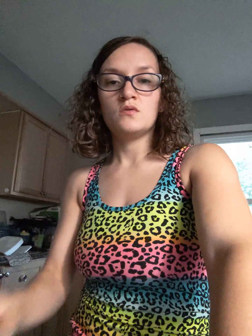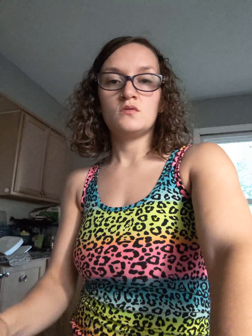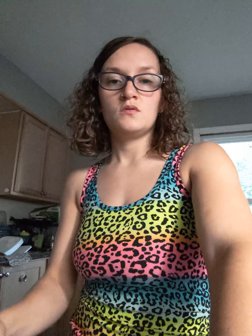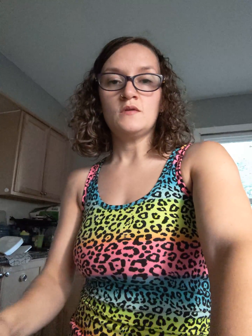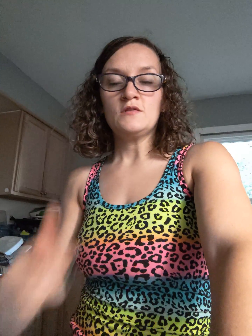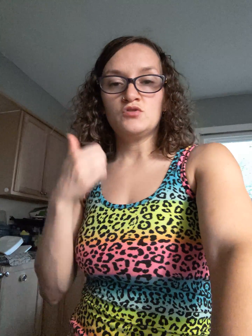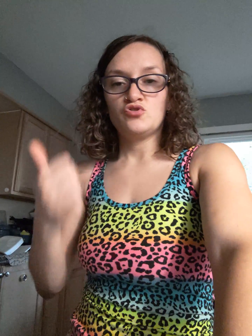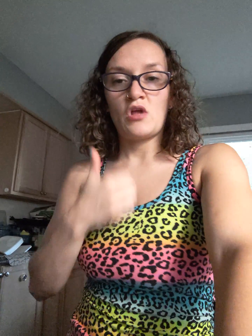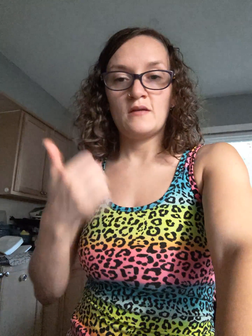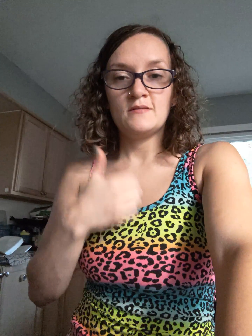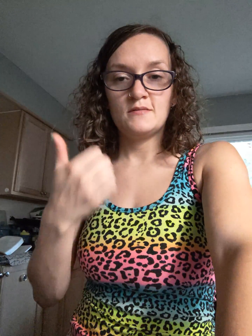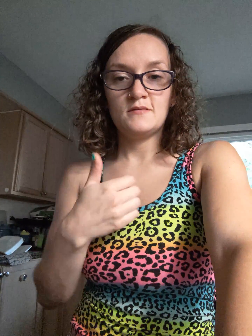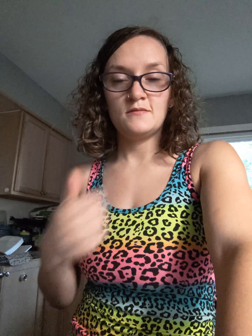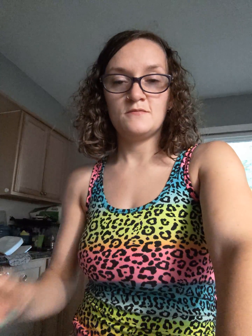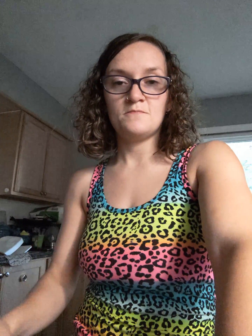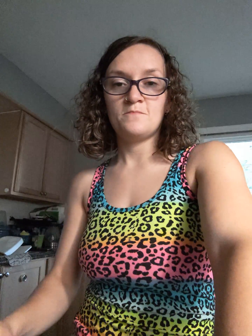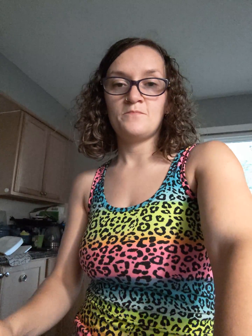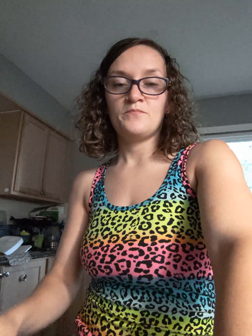chase